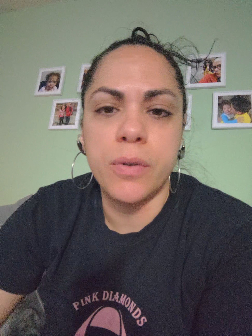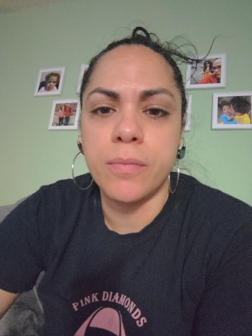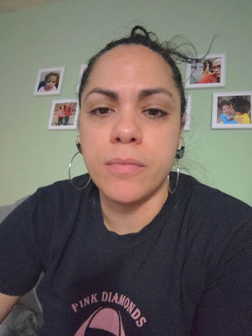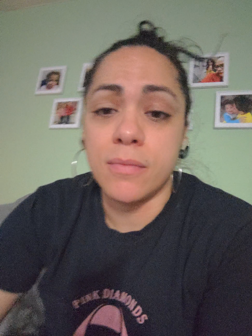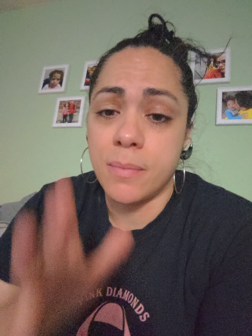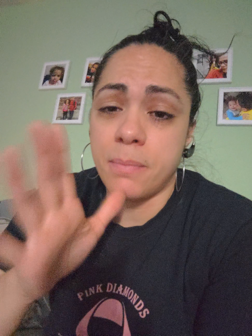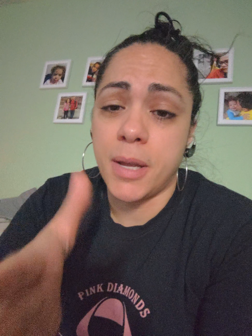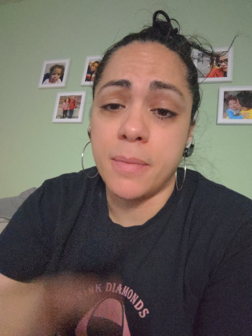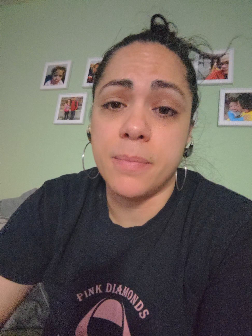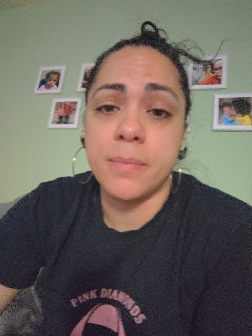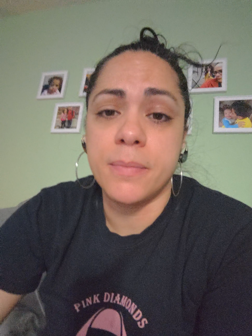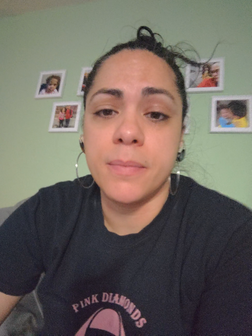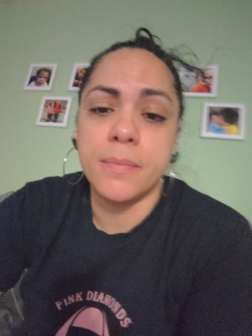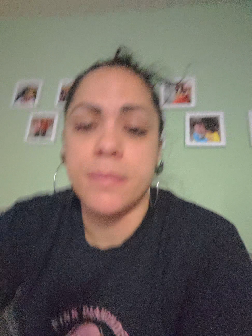mom